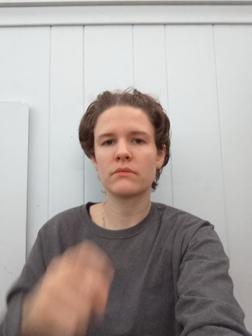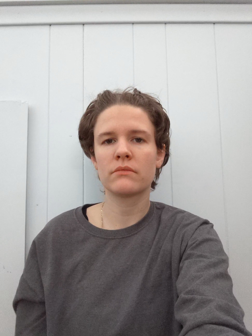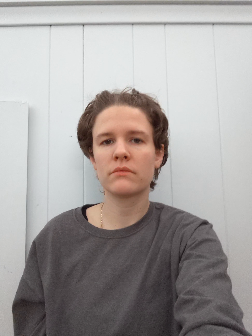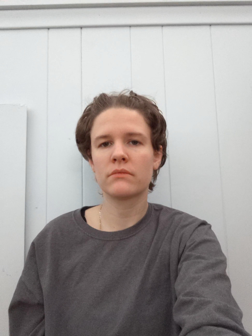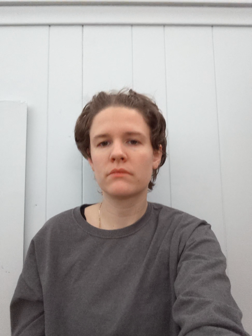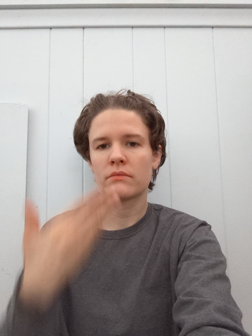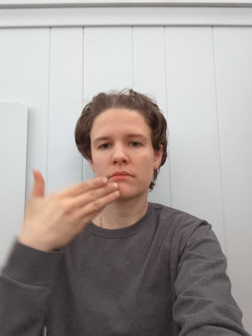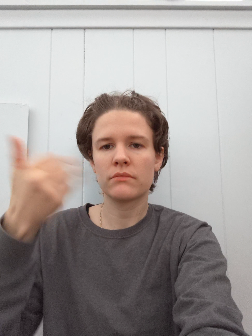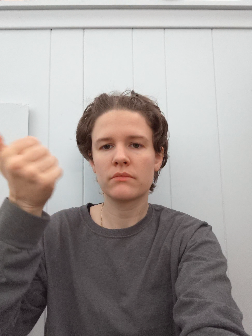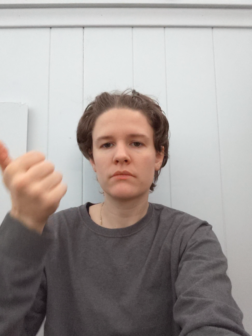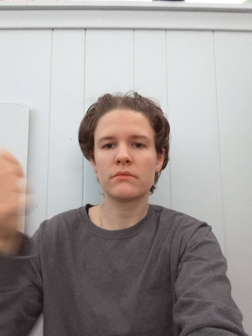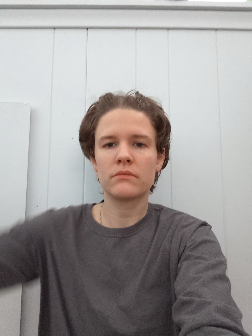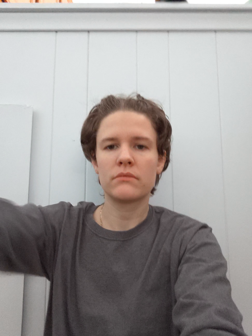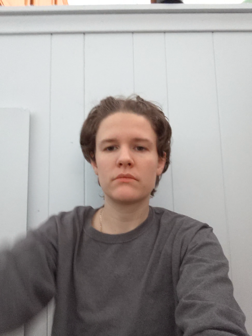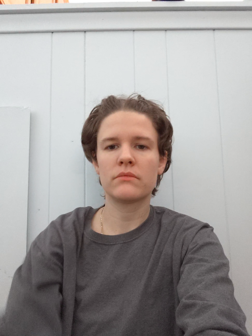better